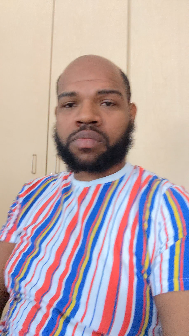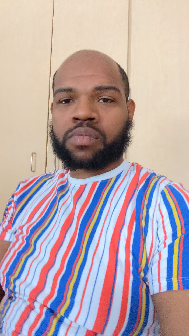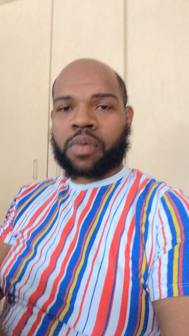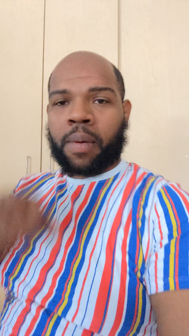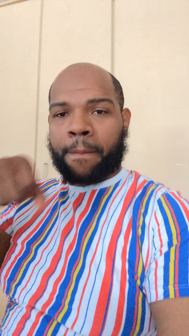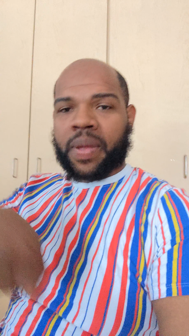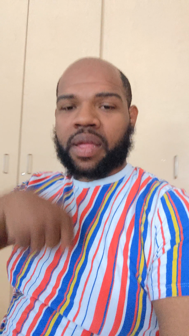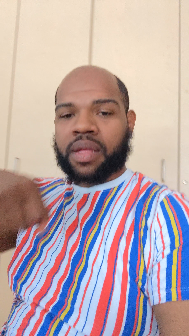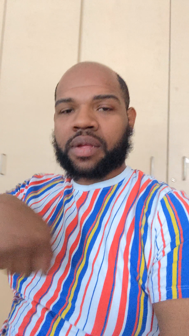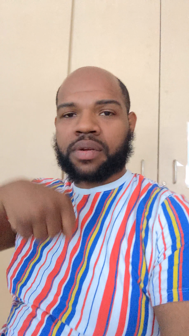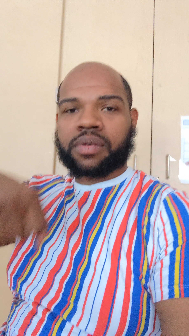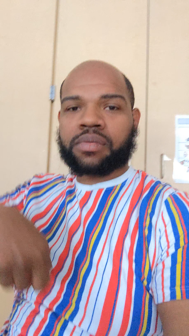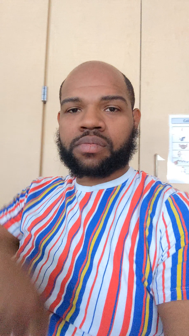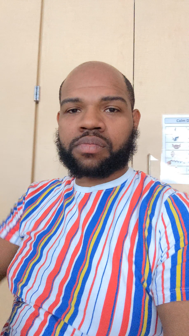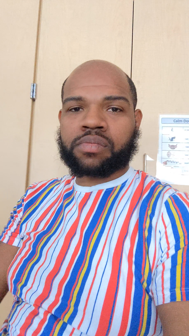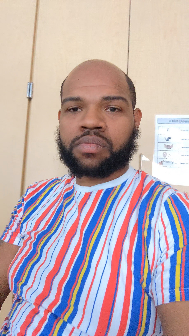bicycle